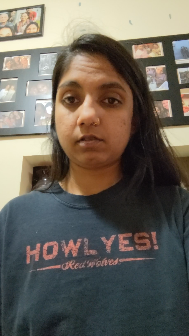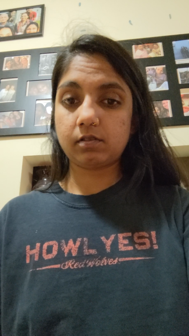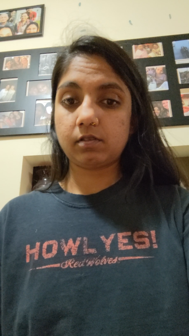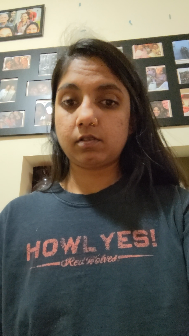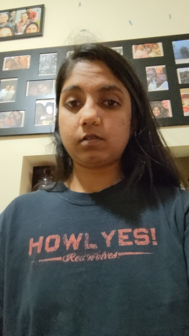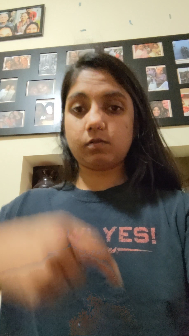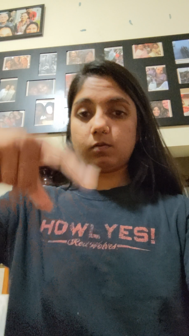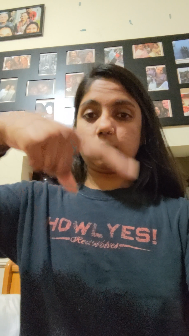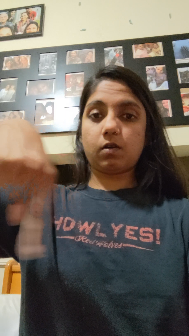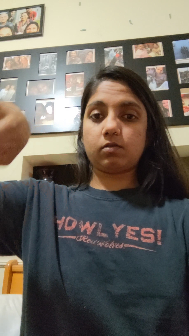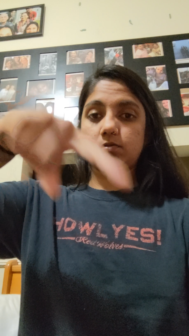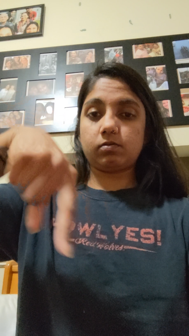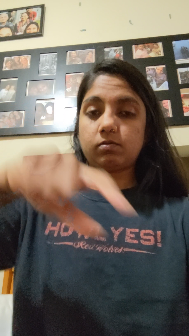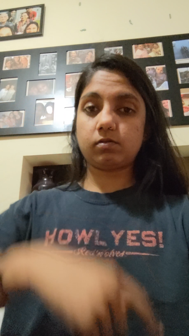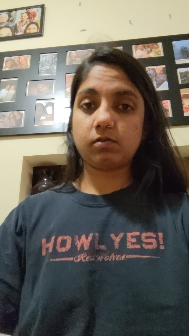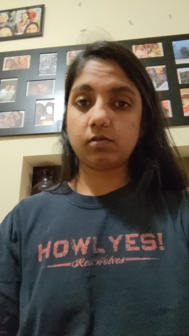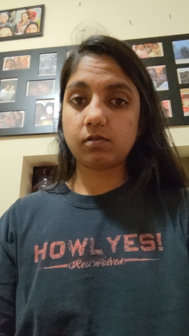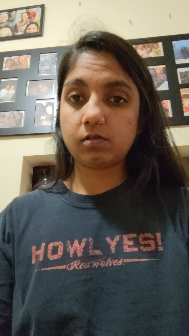around